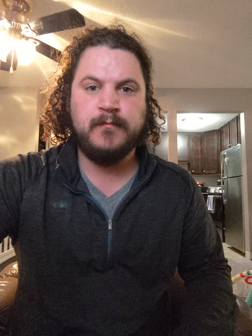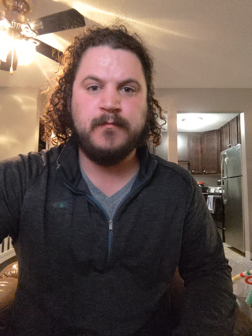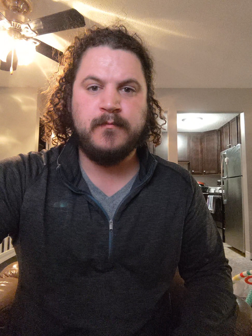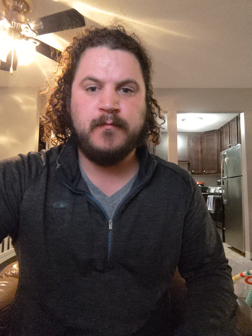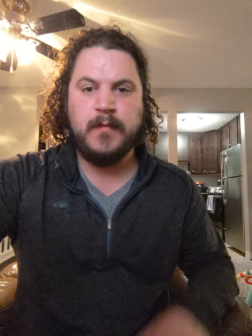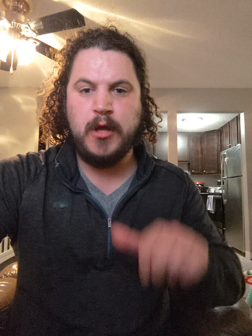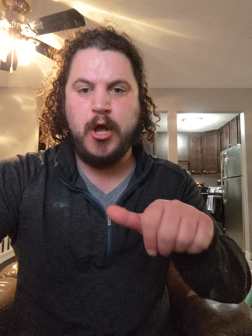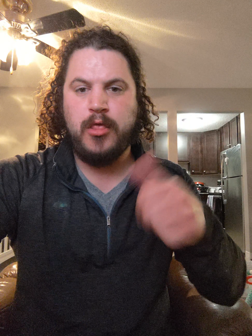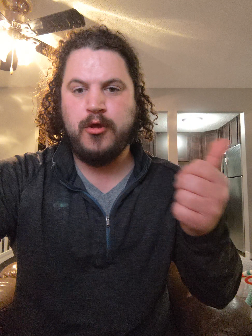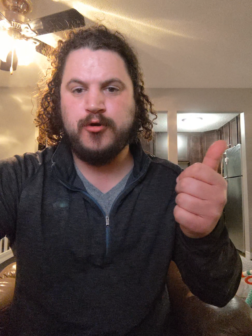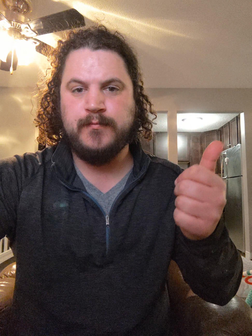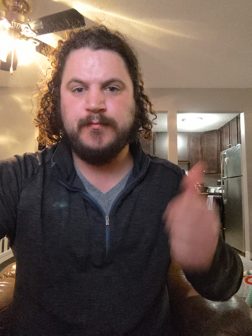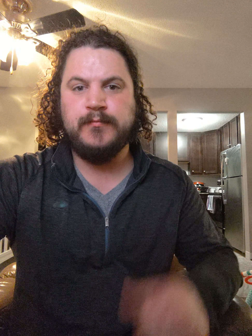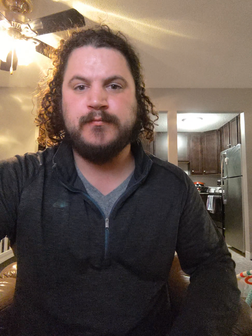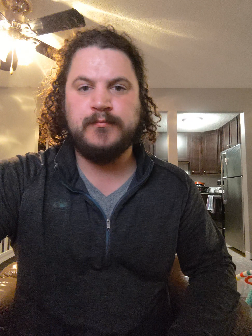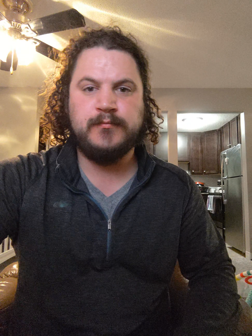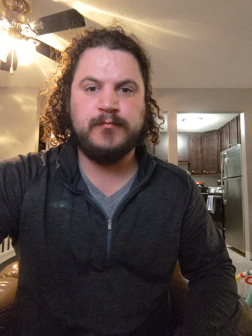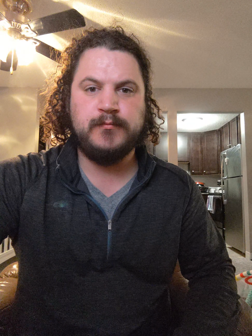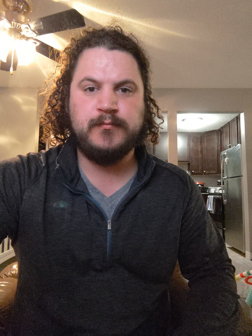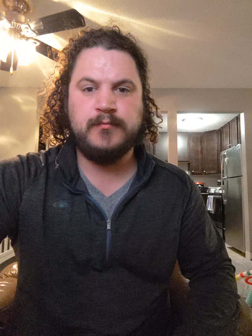another